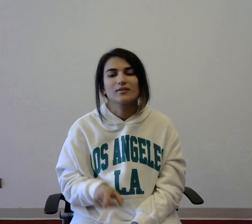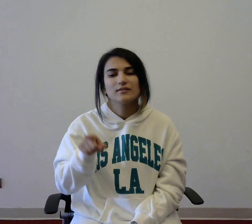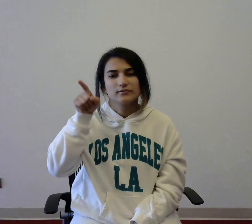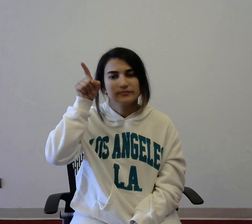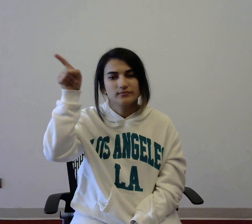O